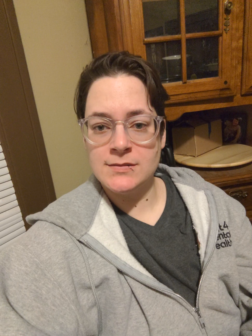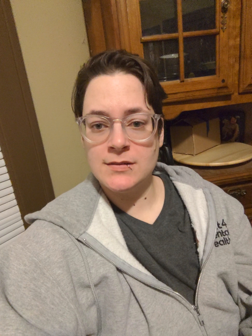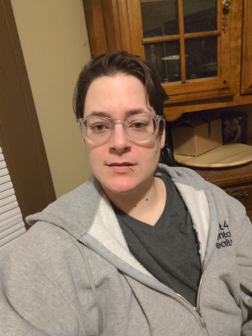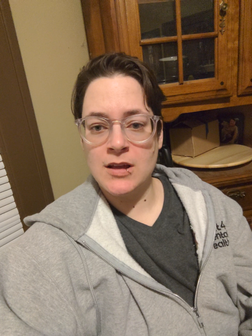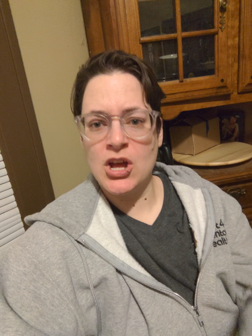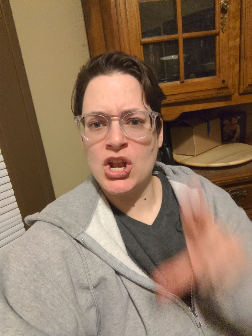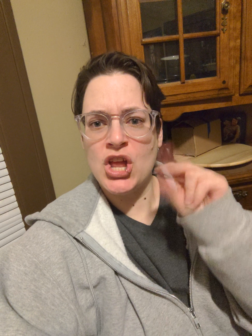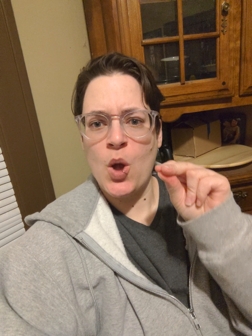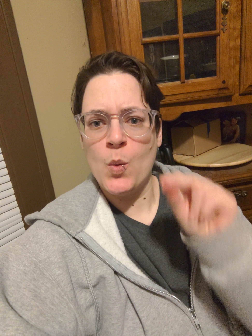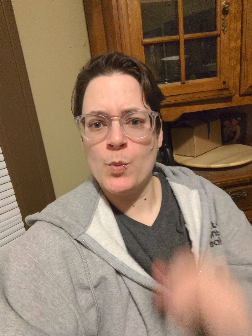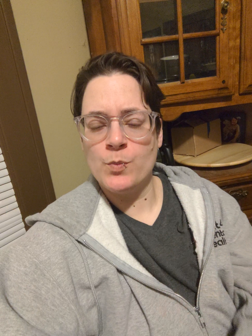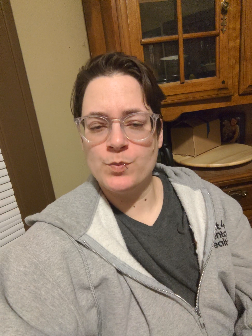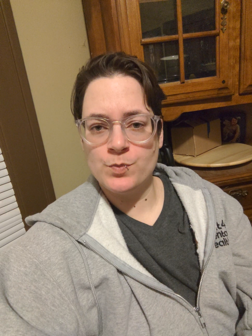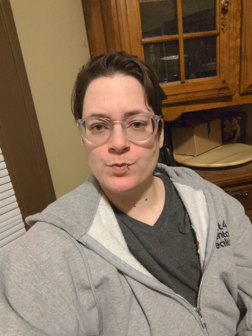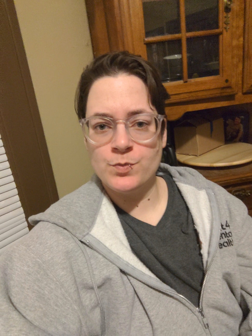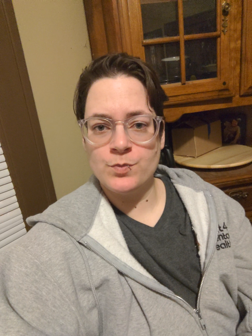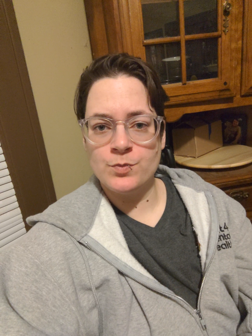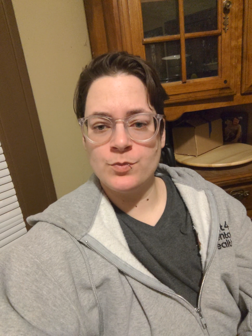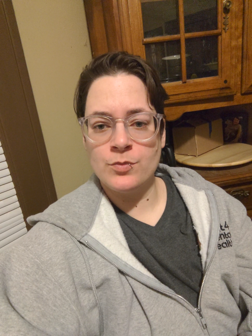no